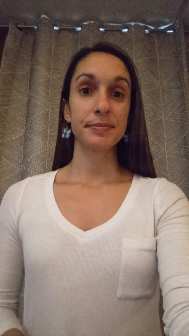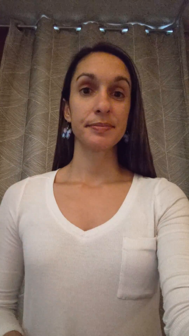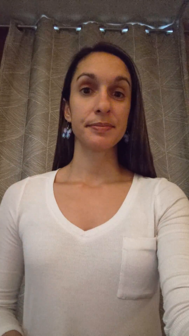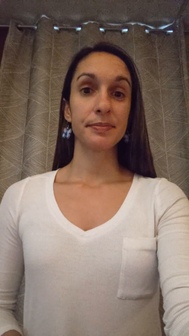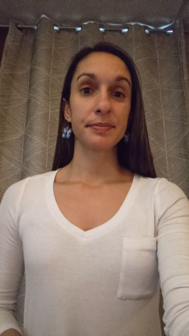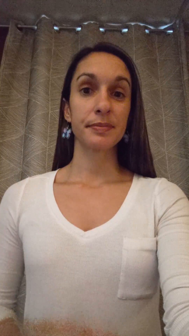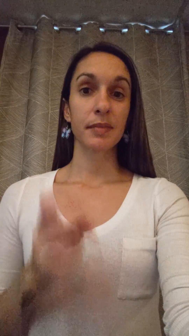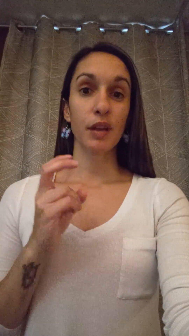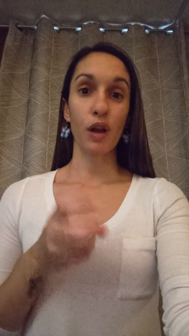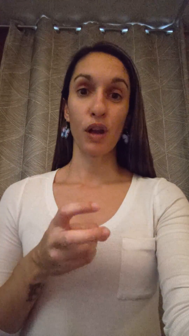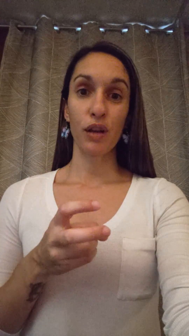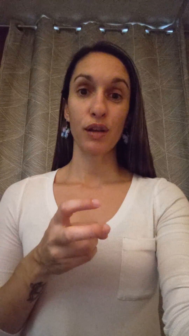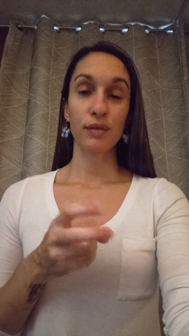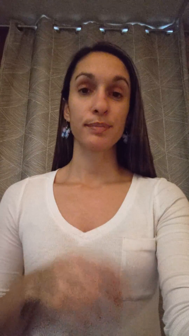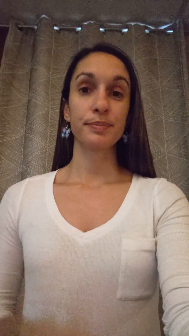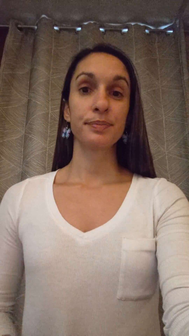hard